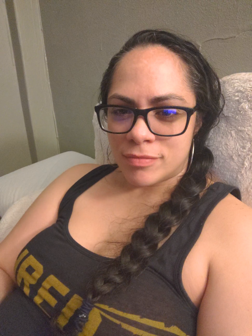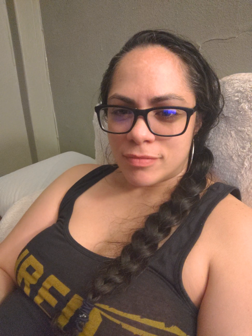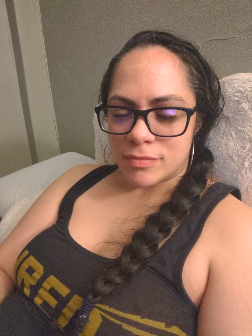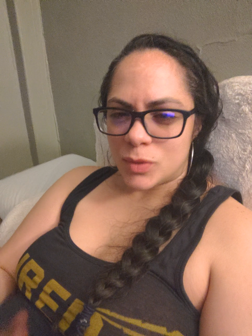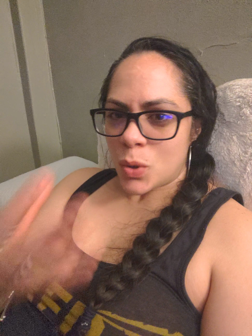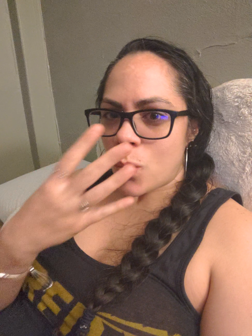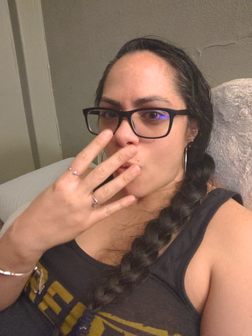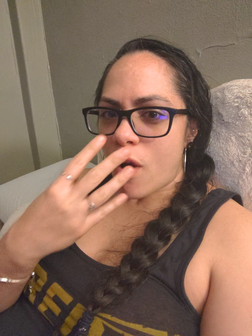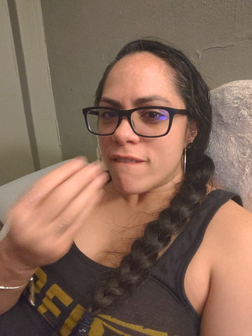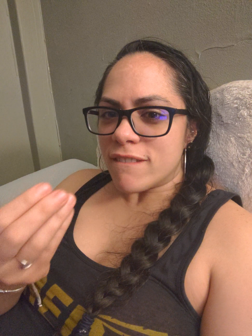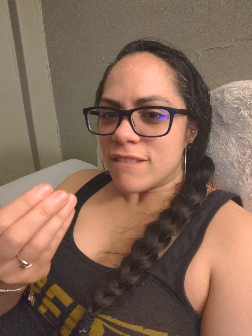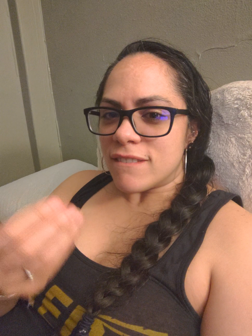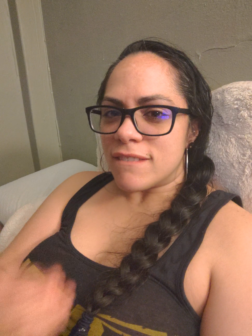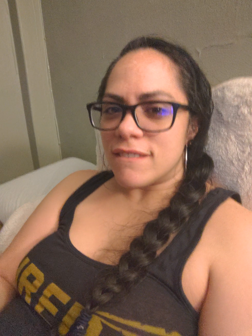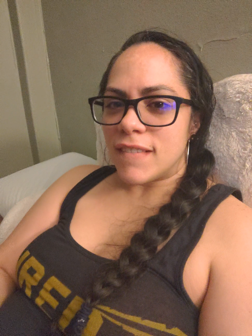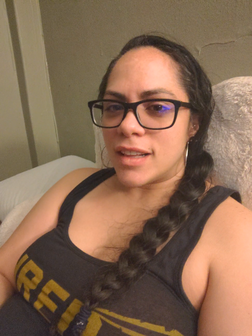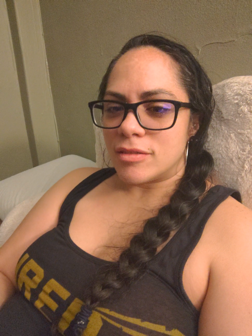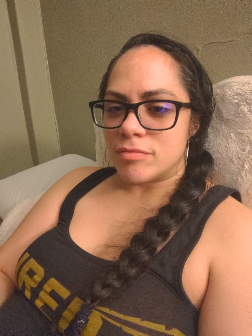wolf